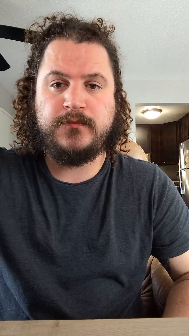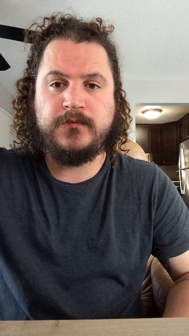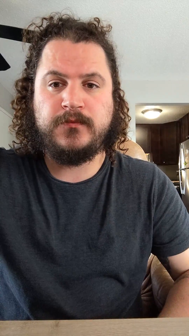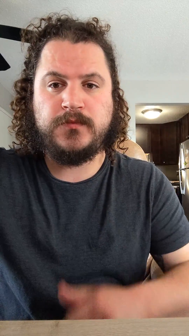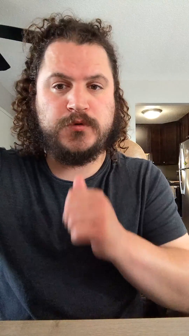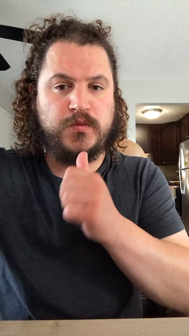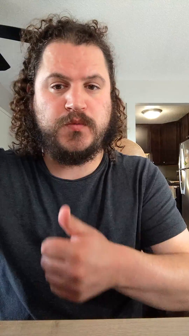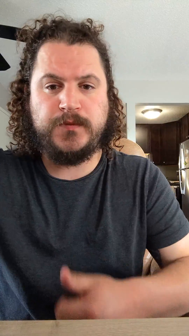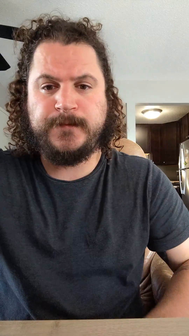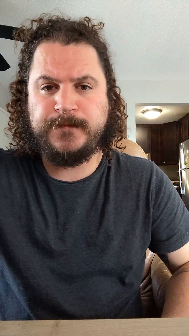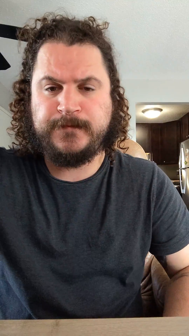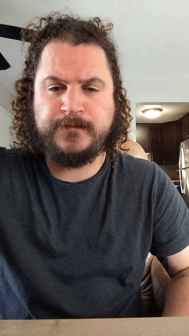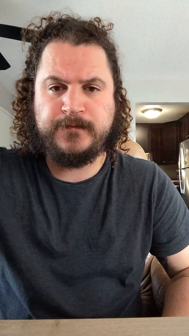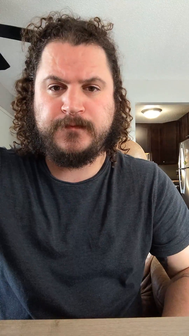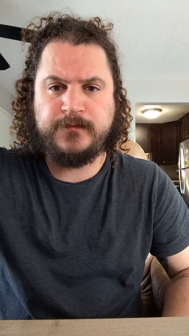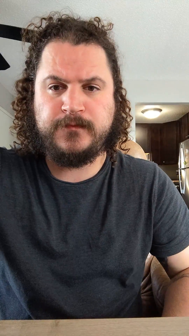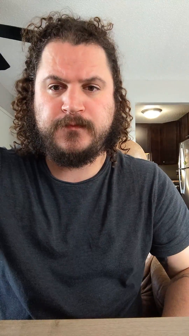don't